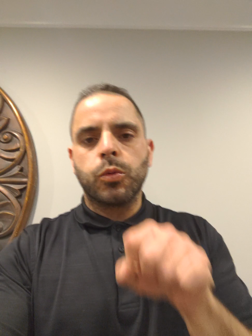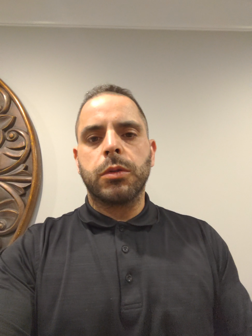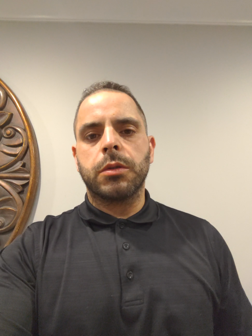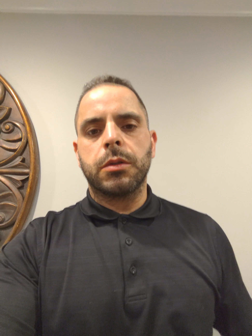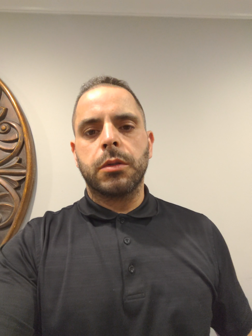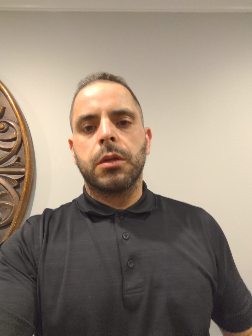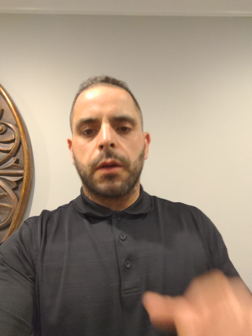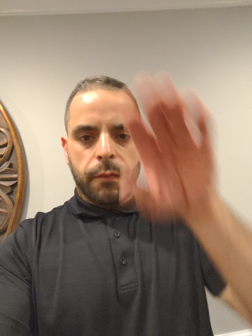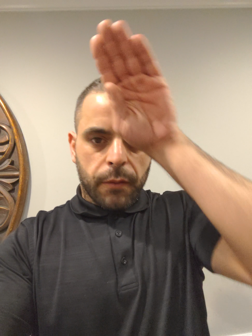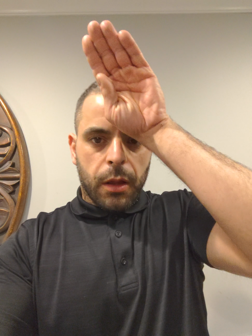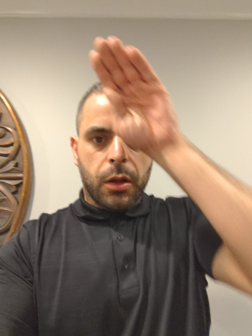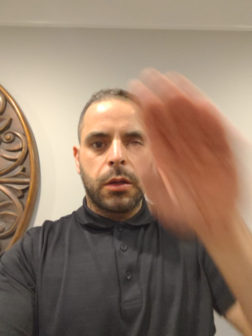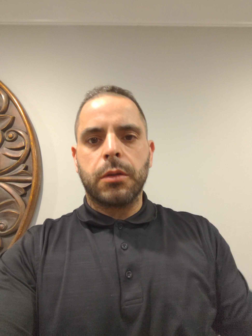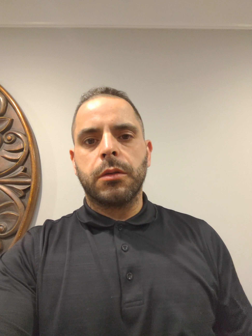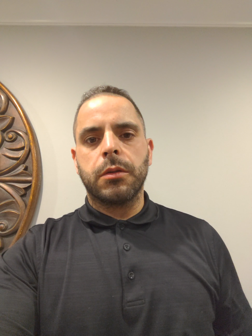fireman